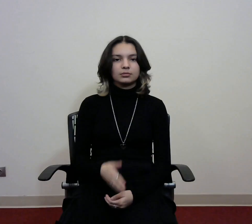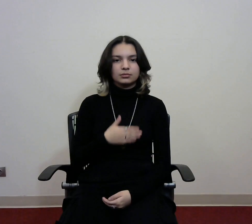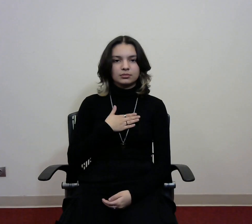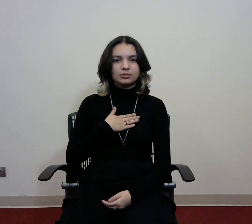mən